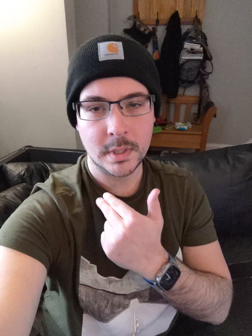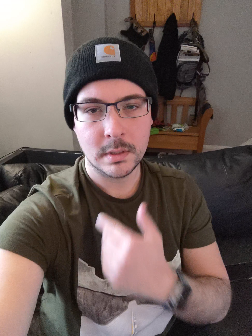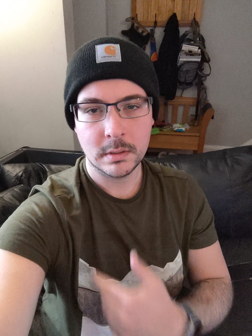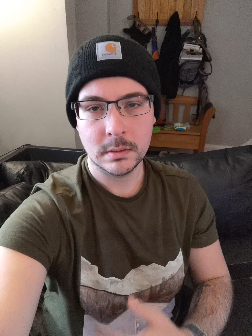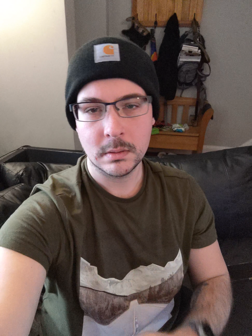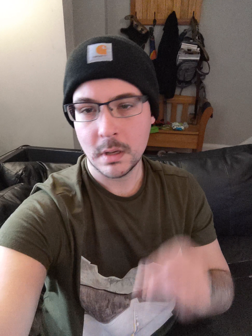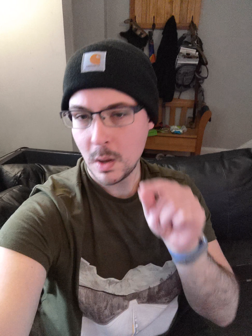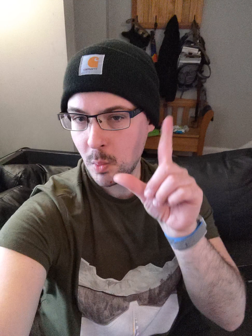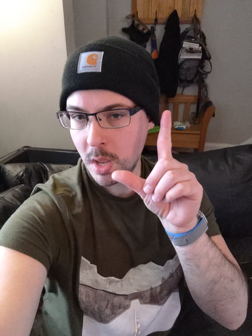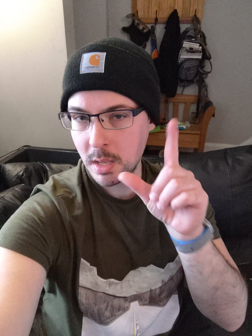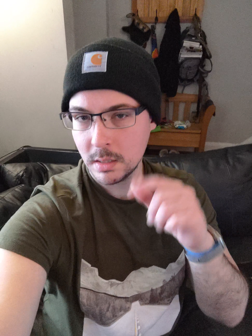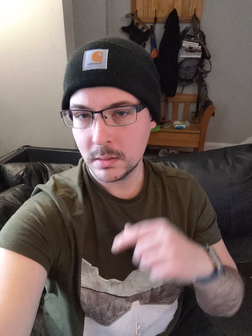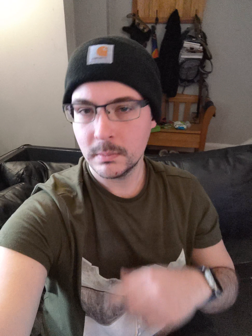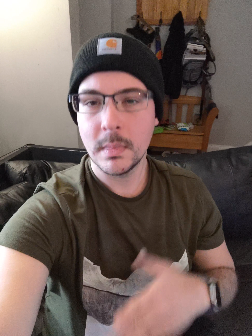awake